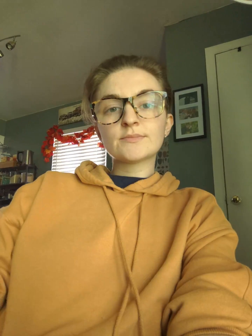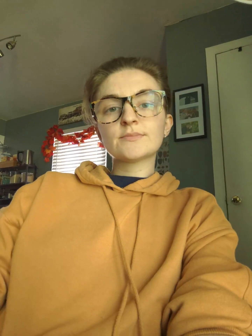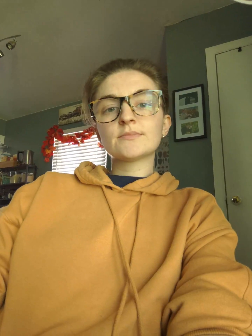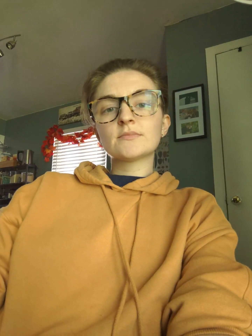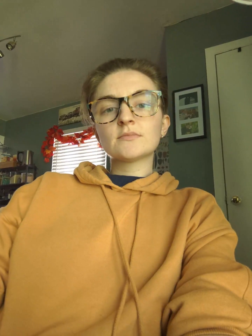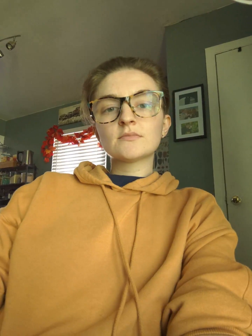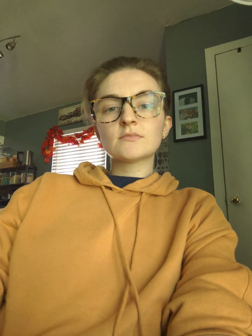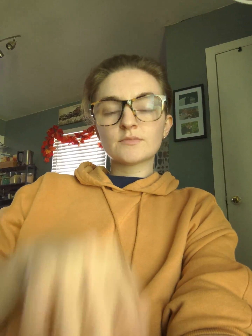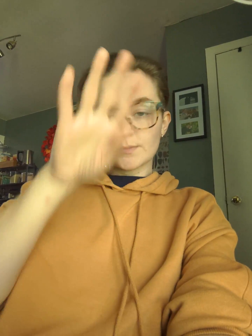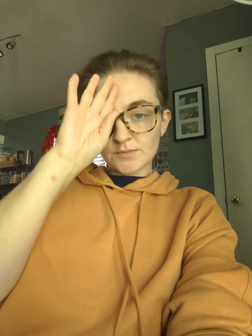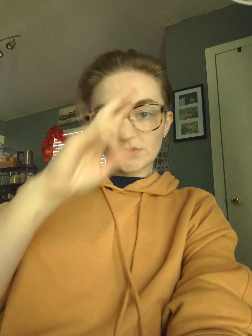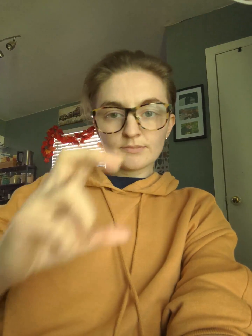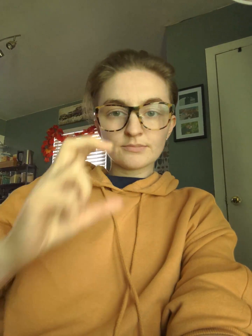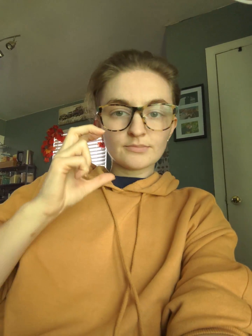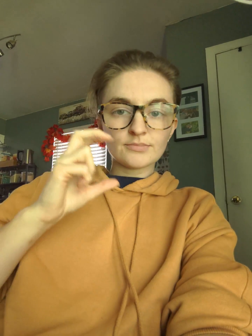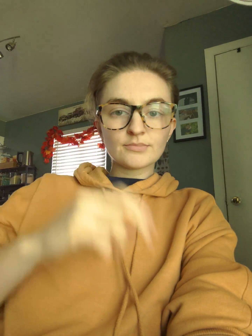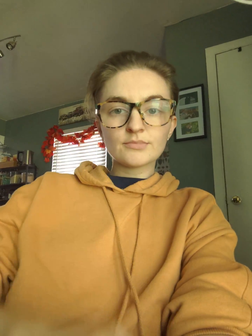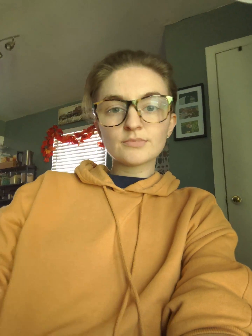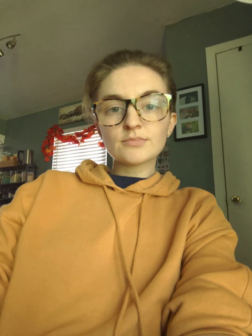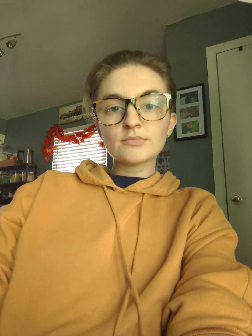fire truck